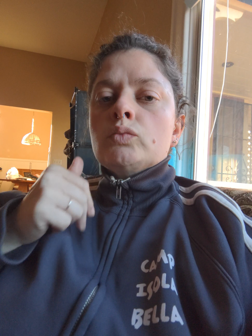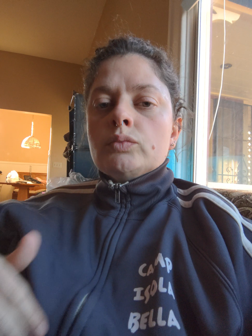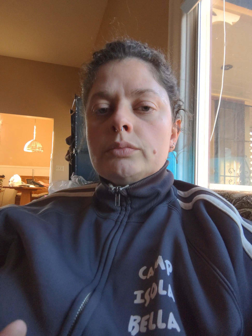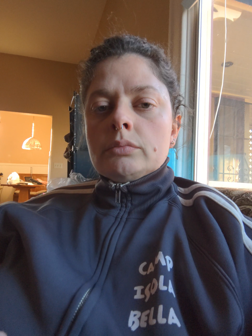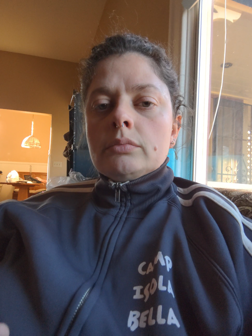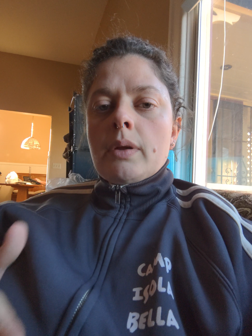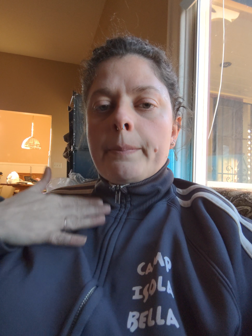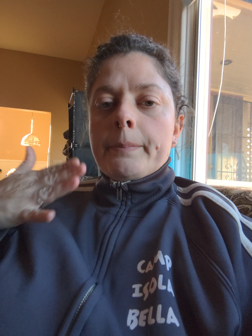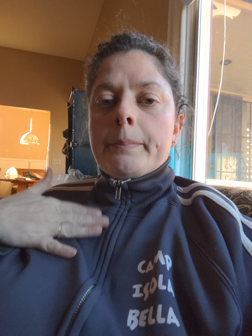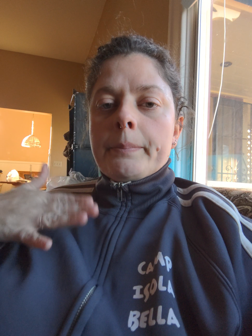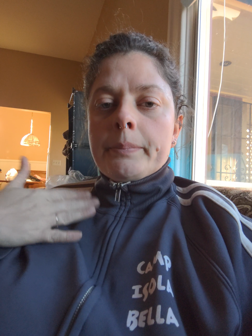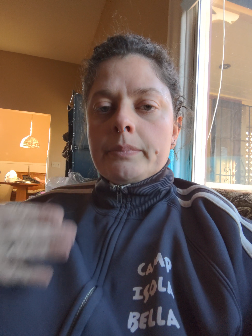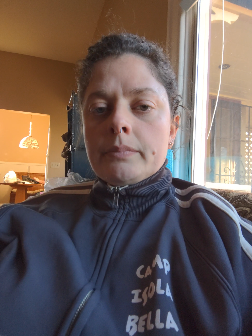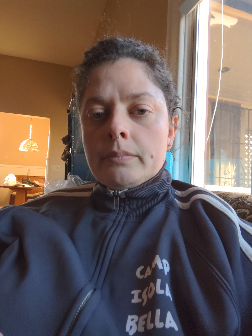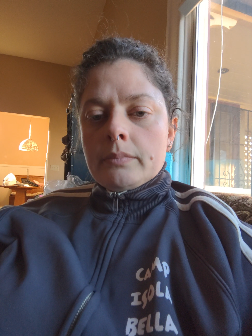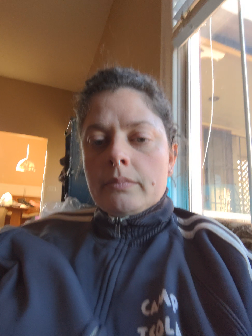happy